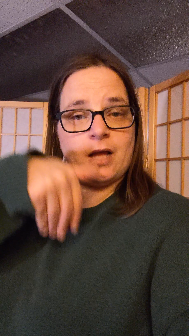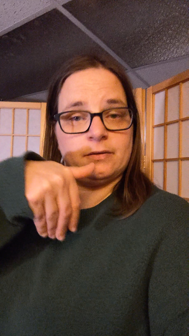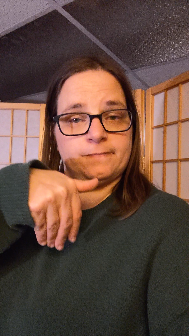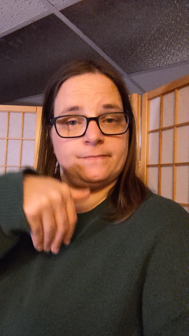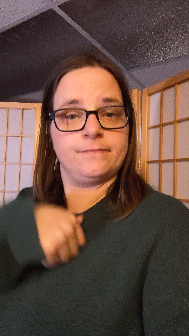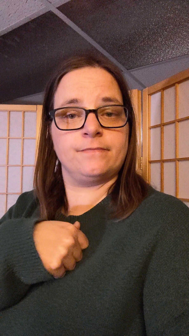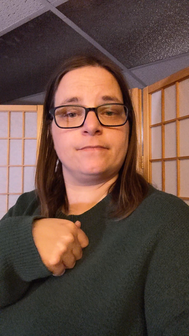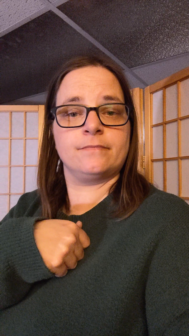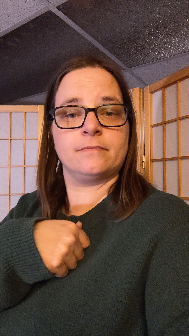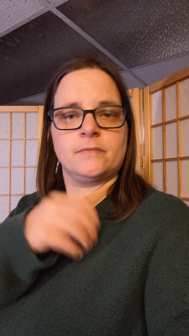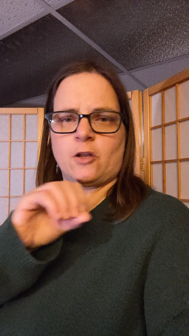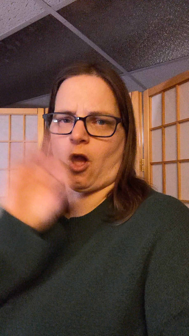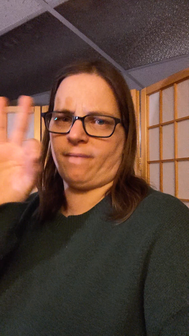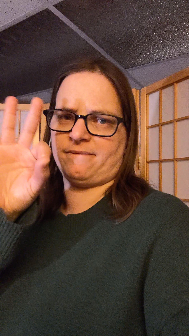off